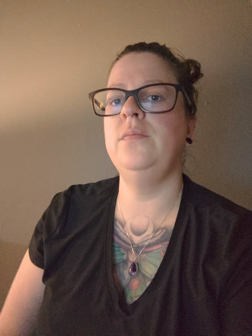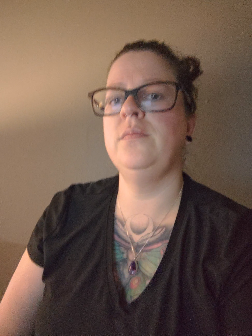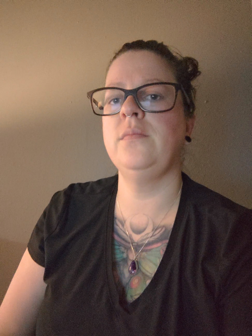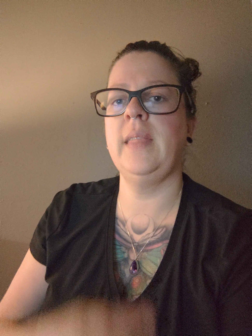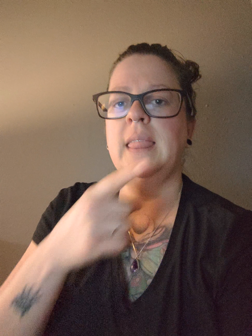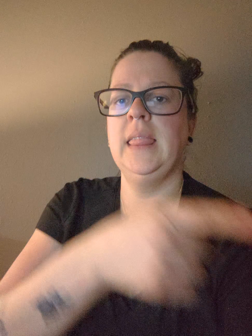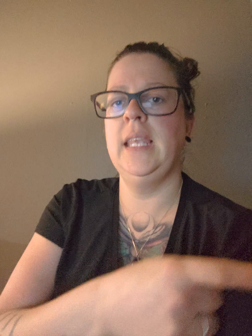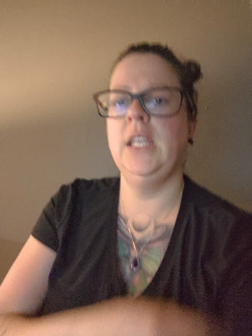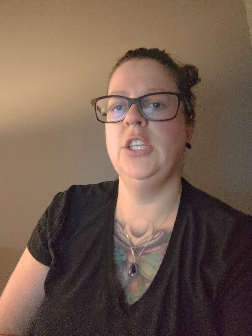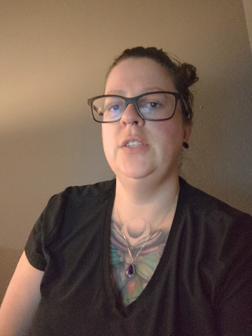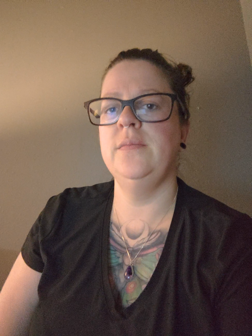there